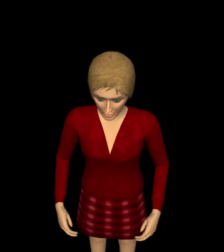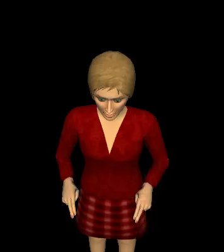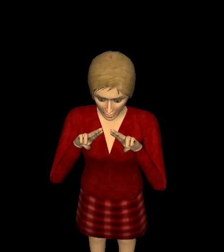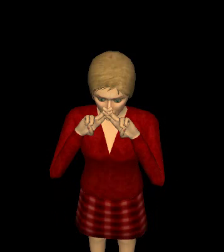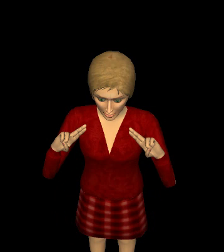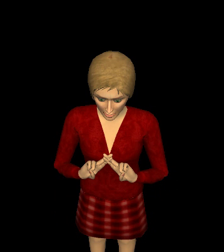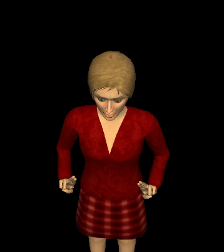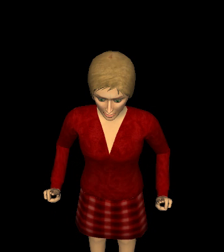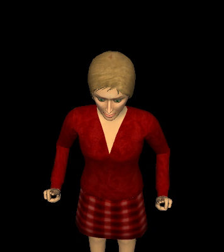دولي